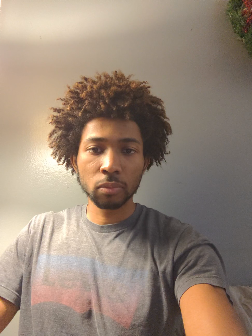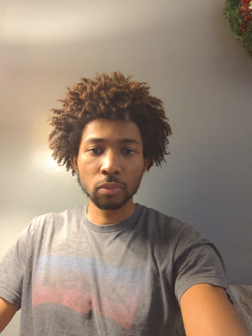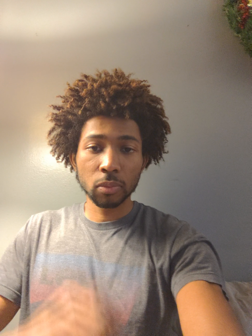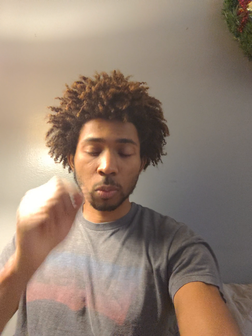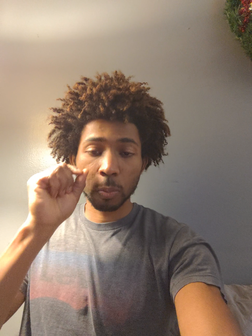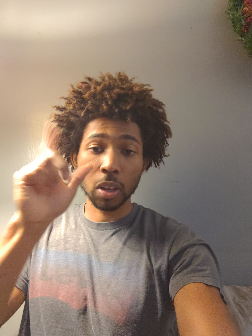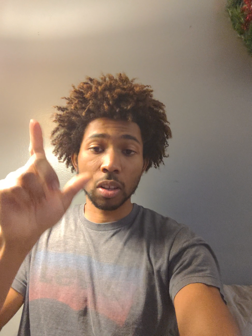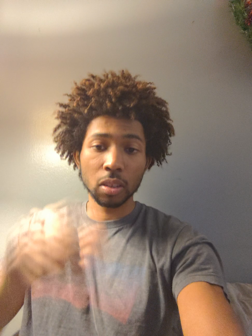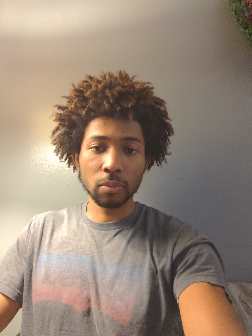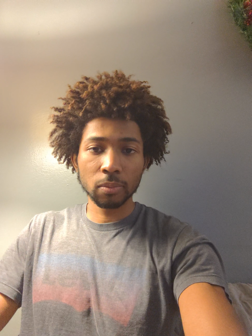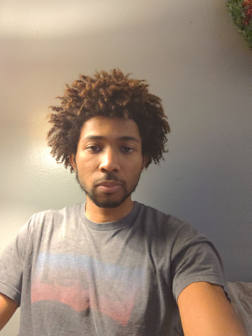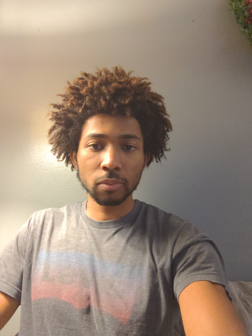wake